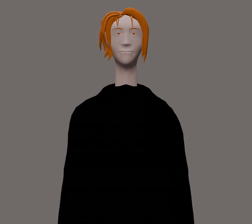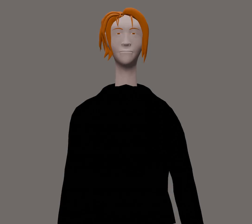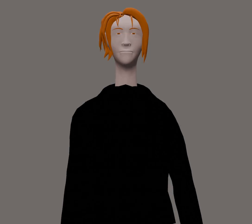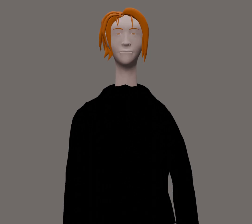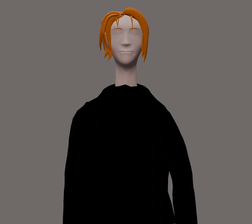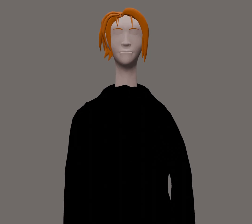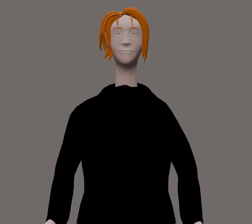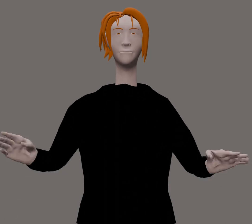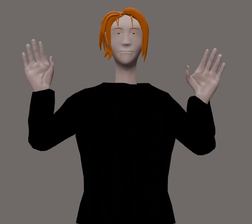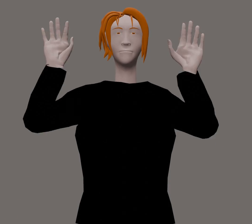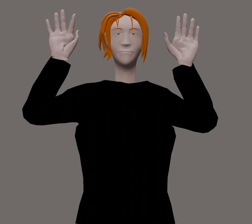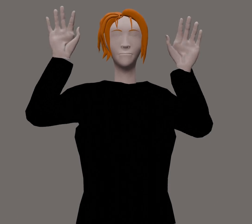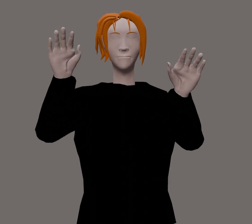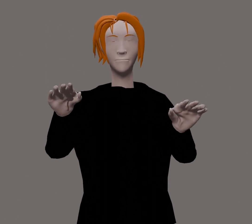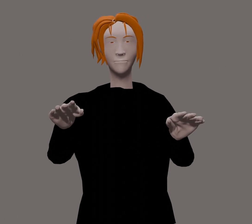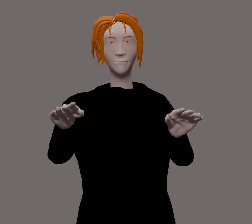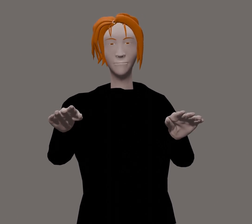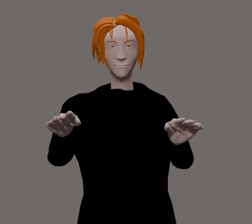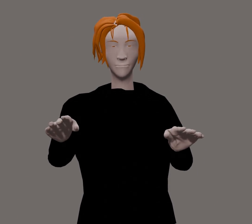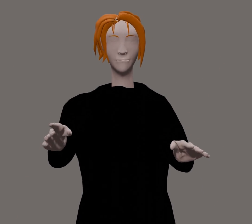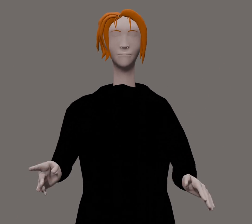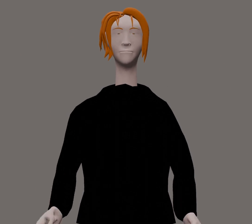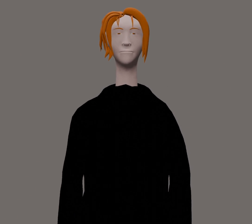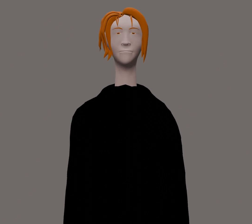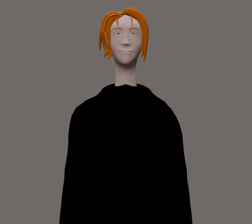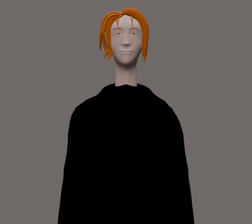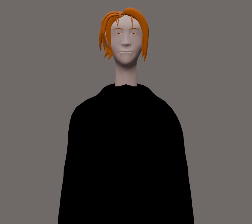Bow Salute Down